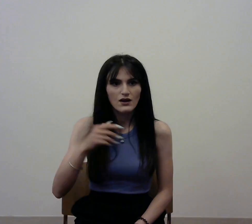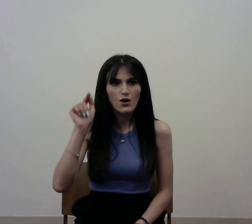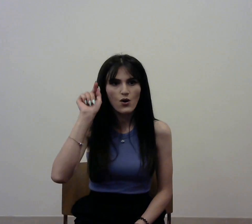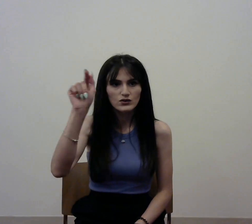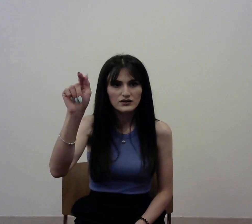orda